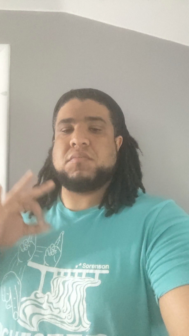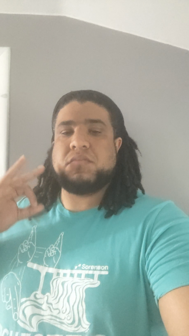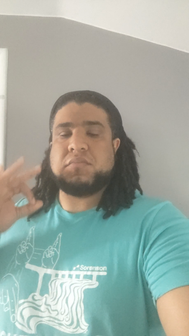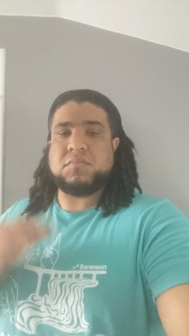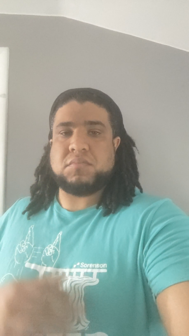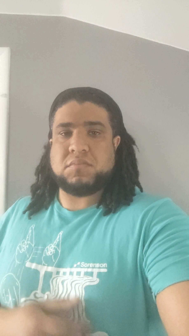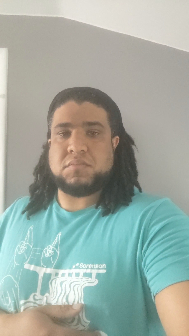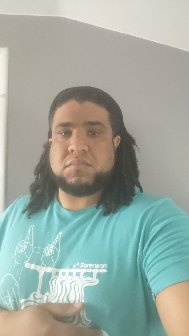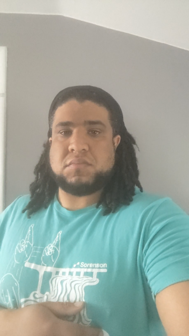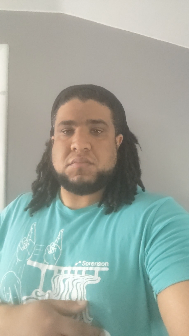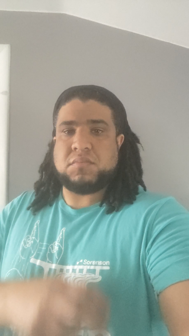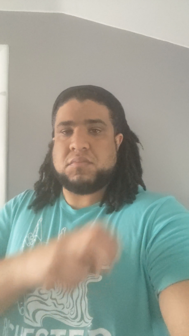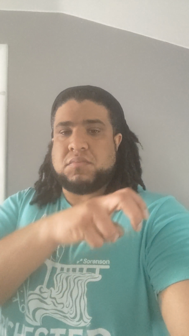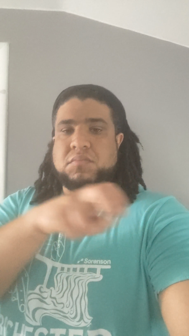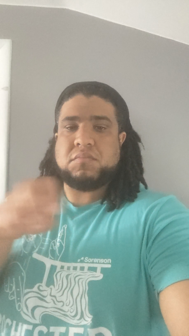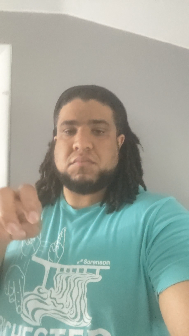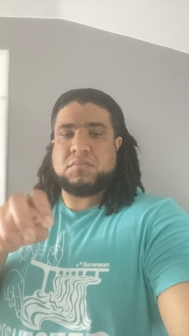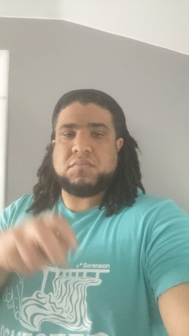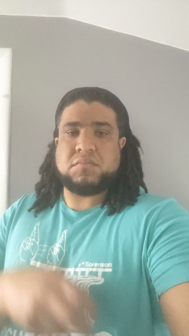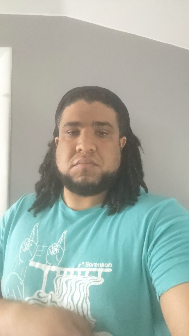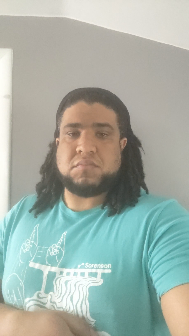porch